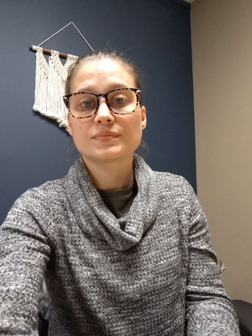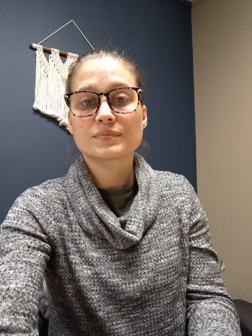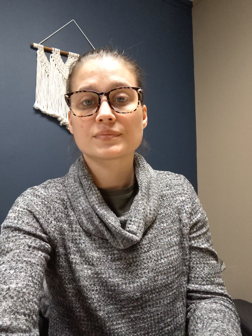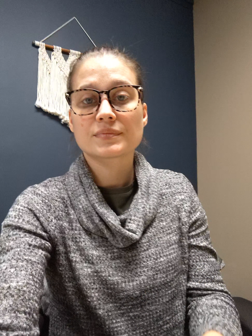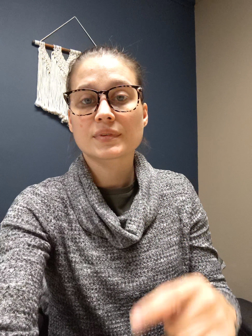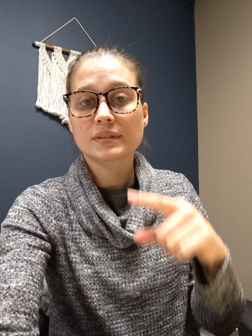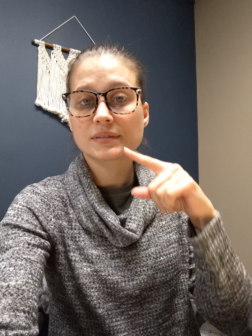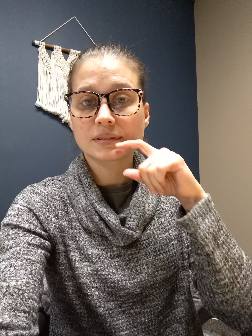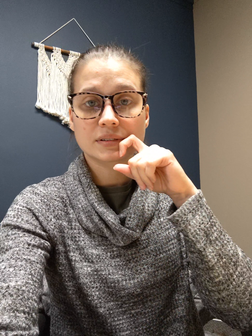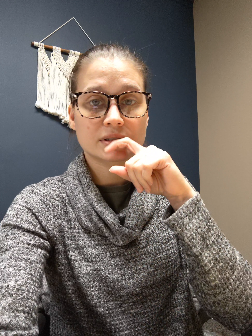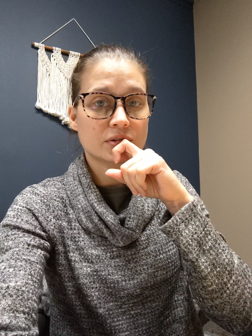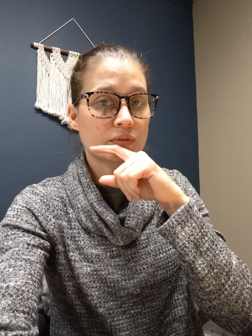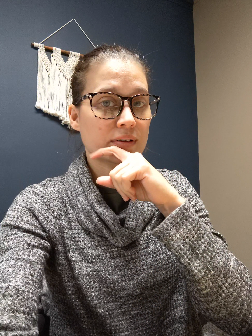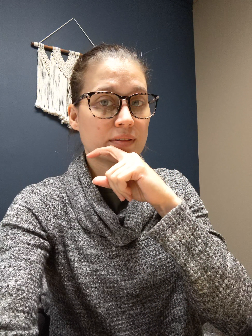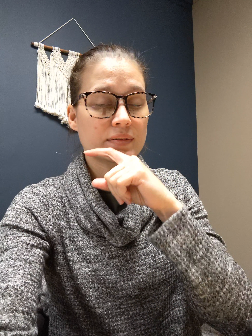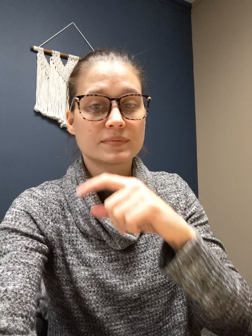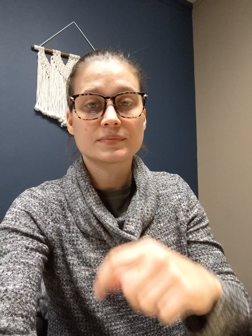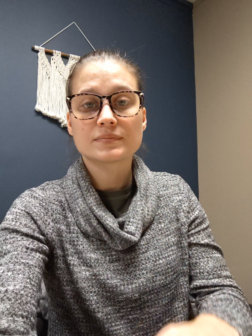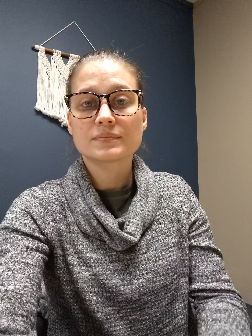cereal